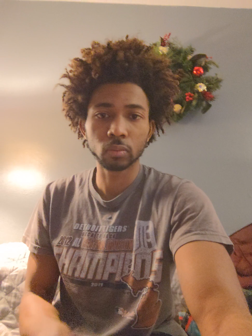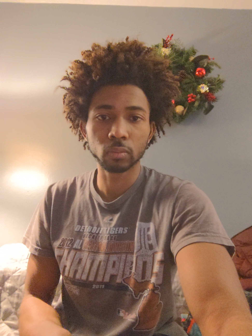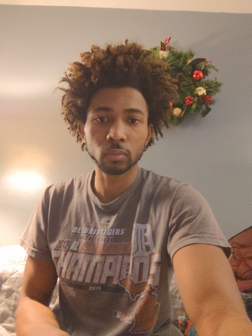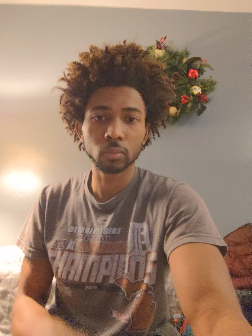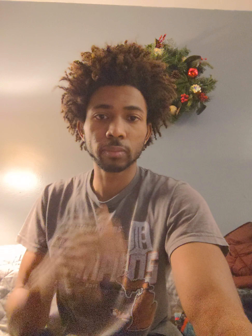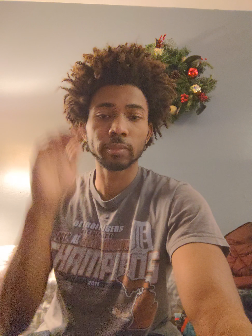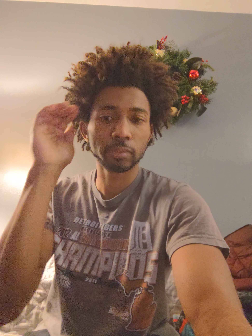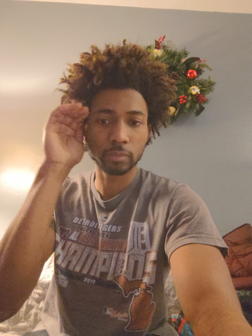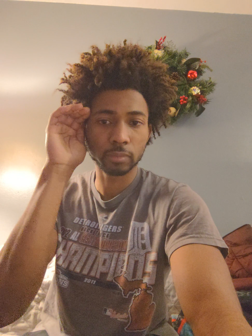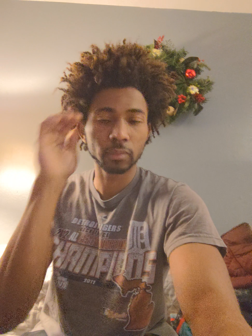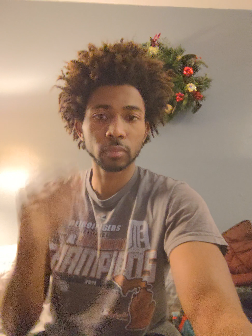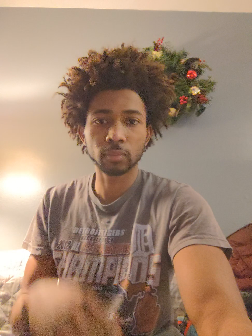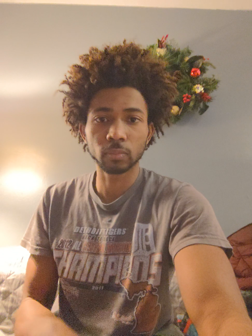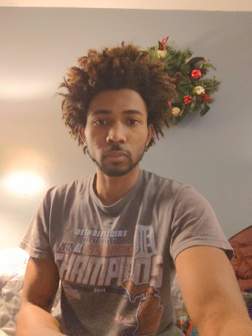listen